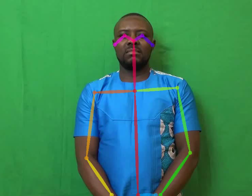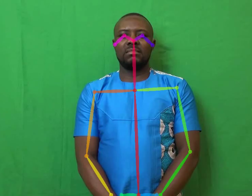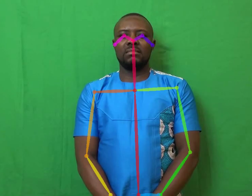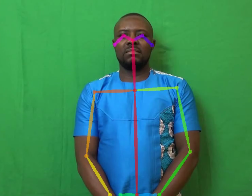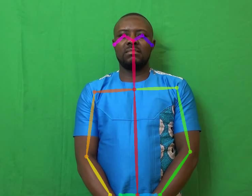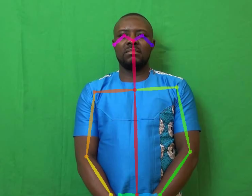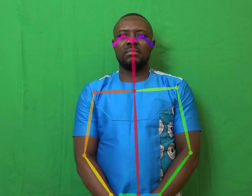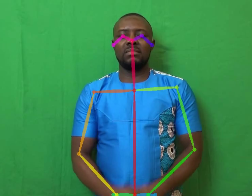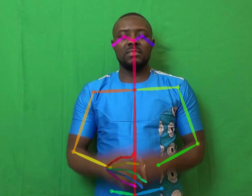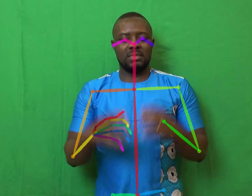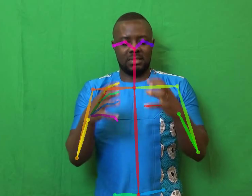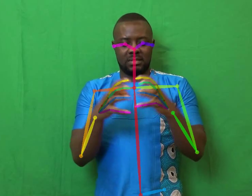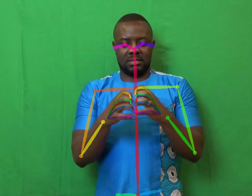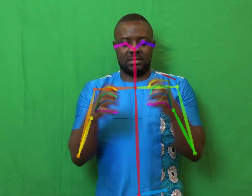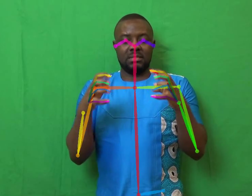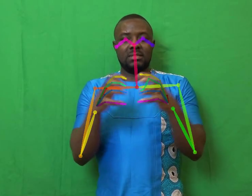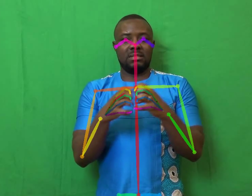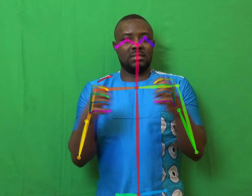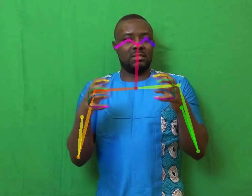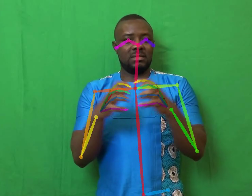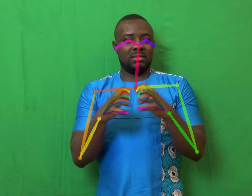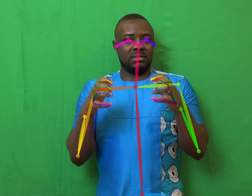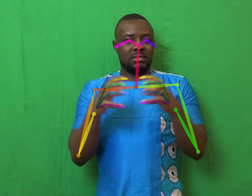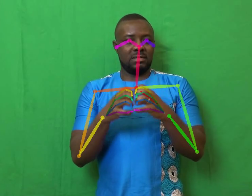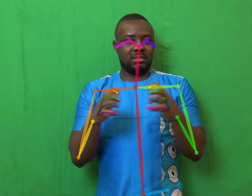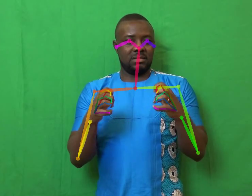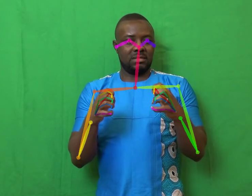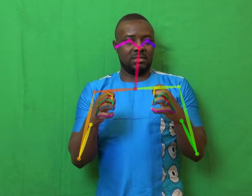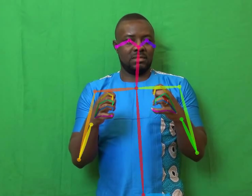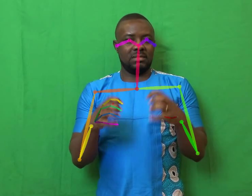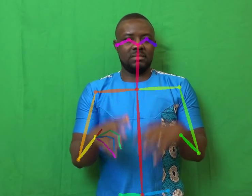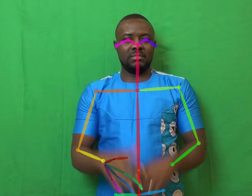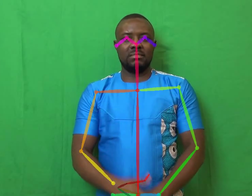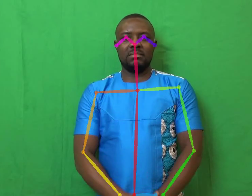sponge